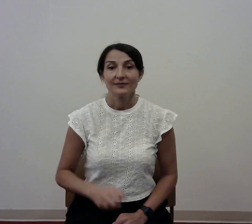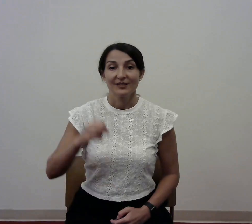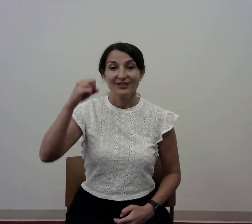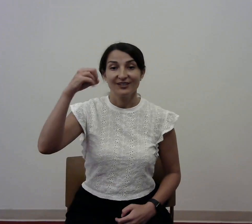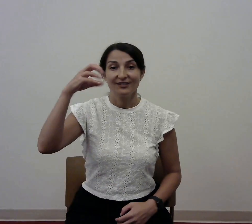işigi